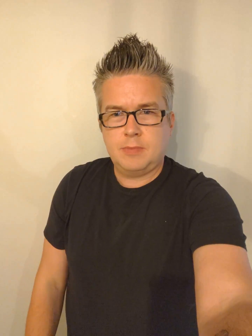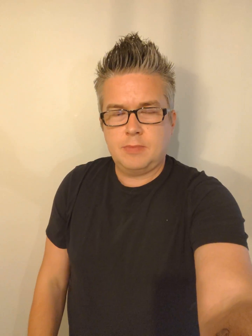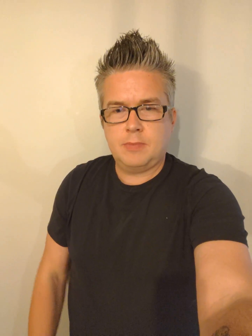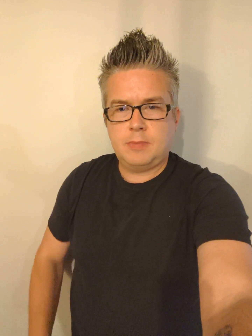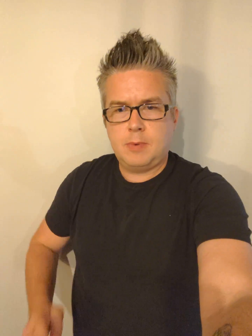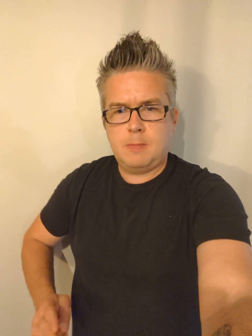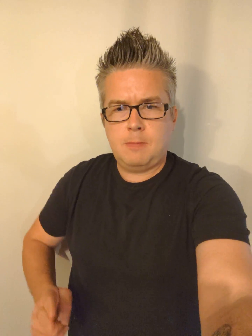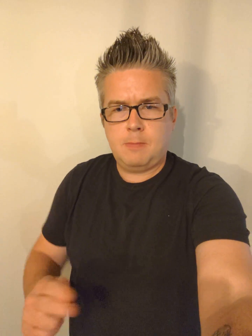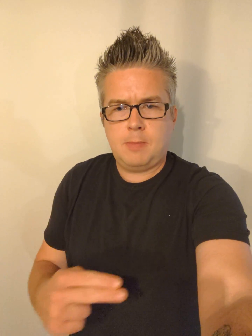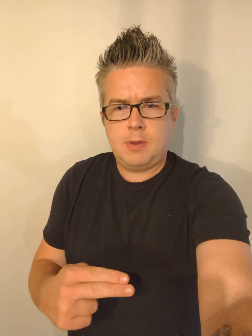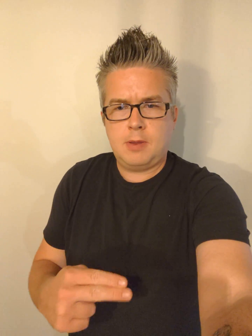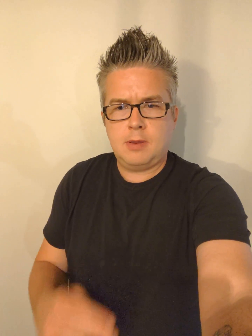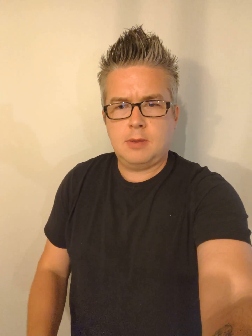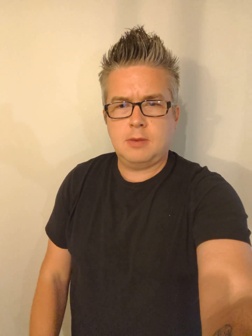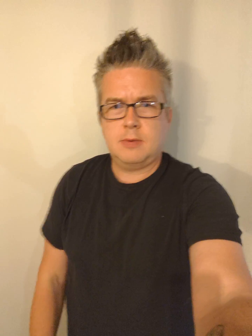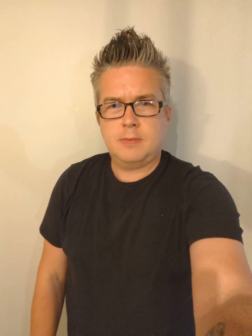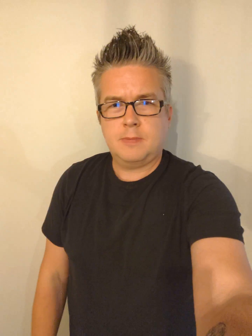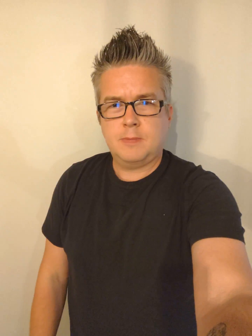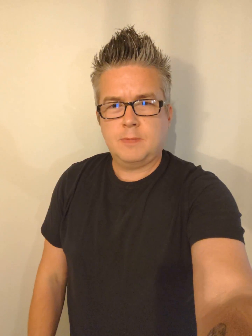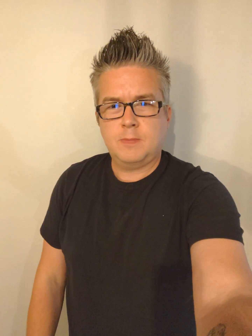belt